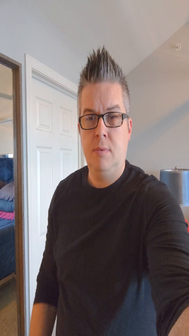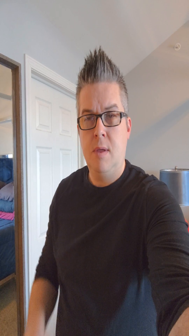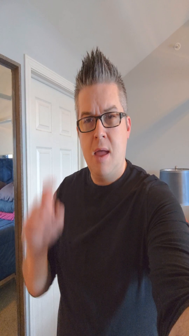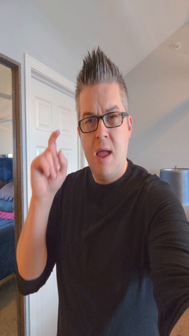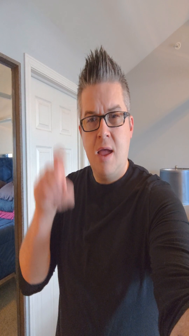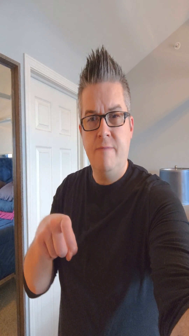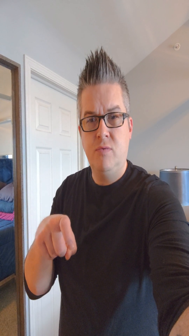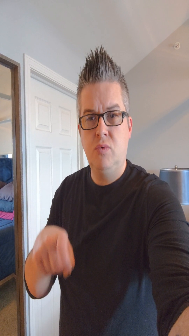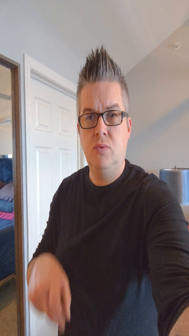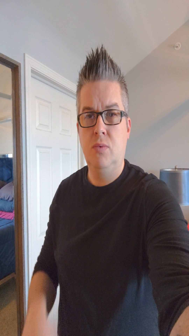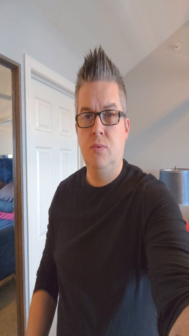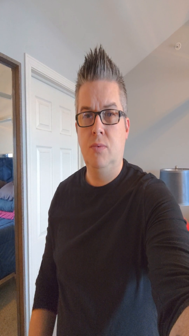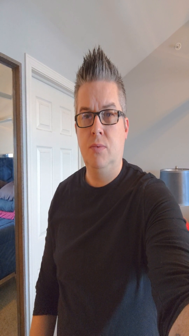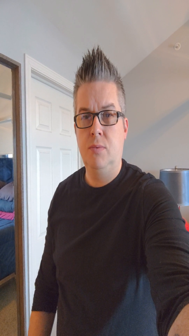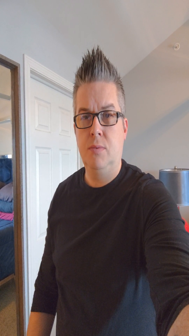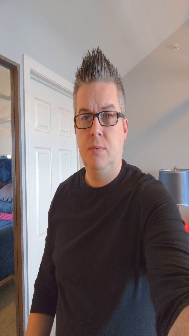have to